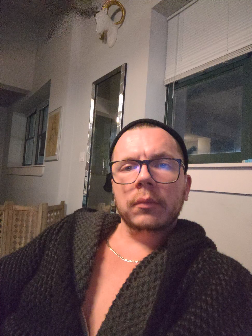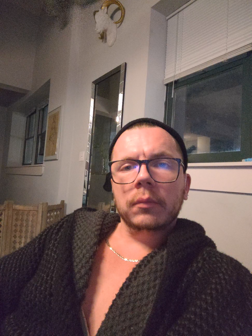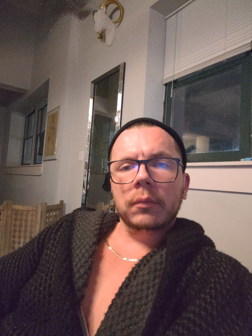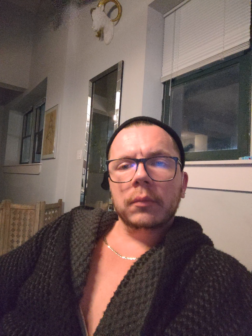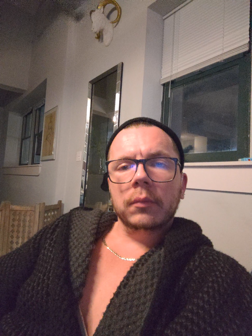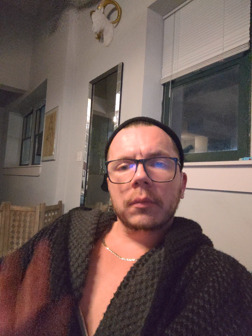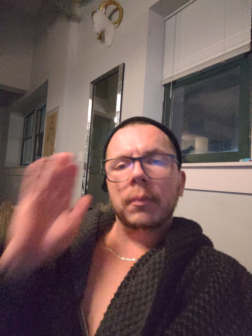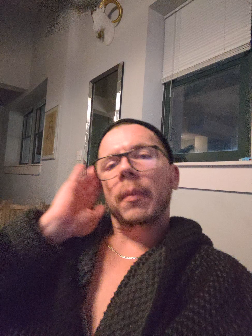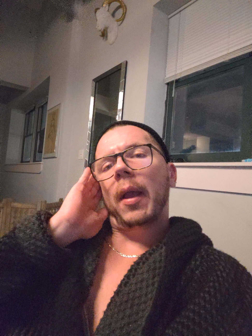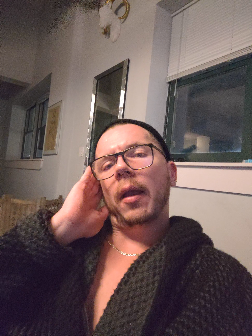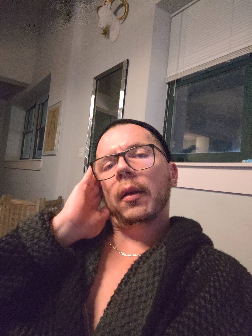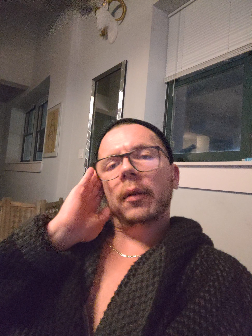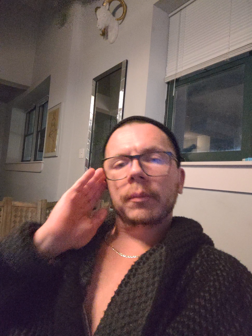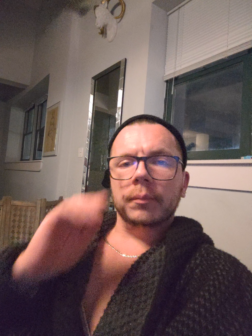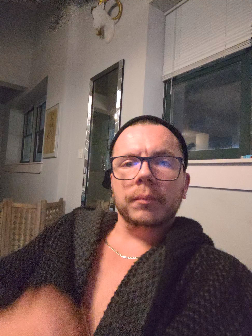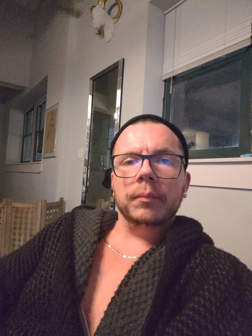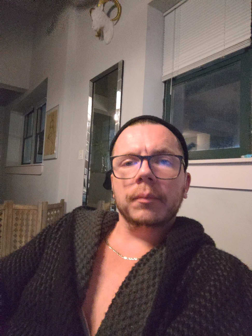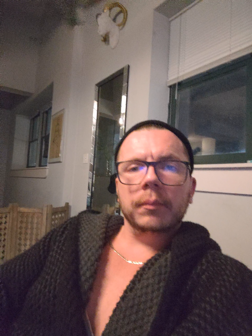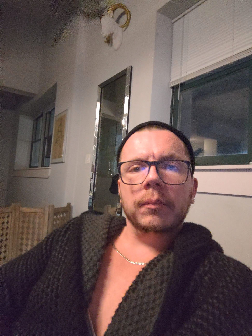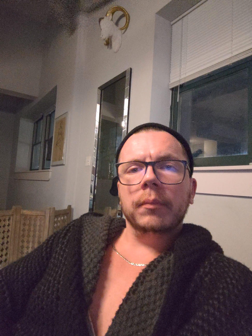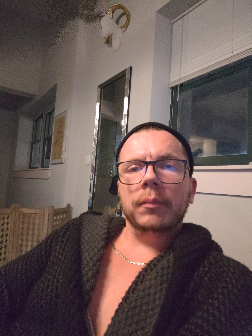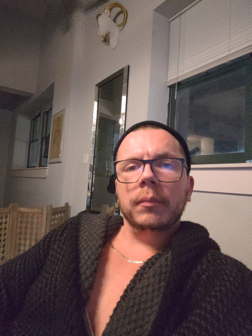bed